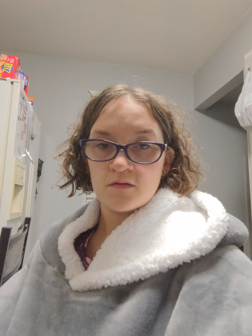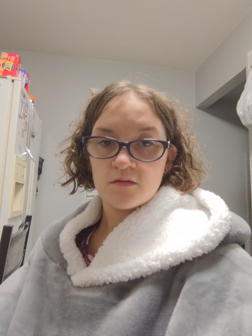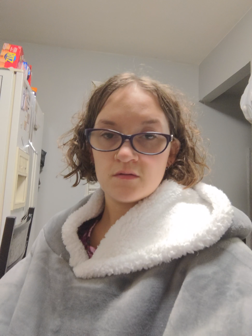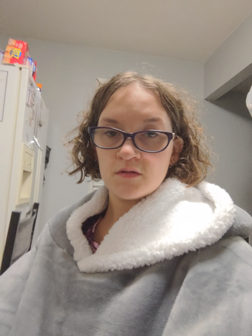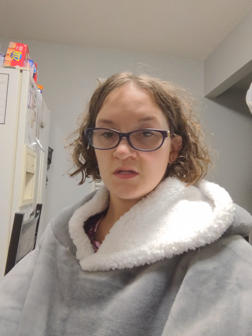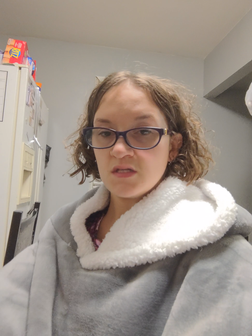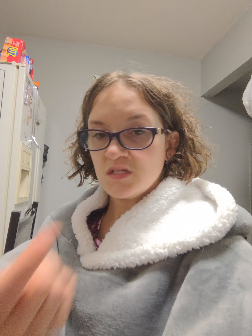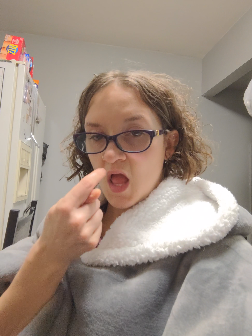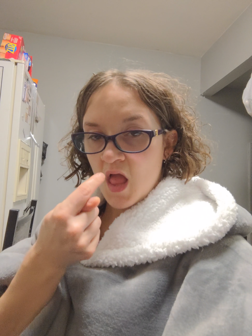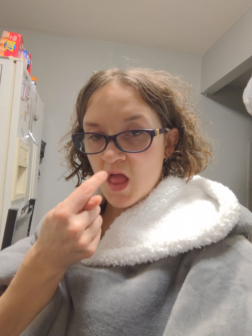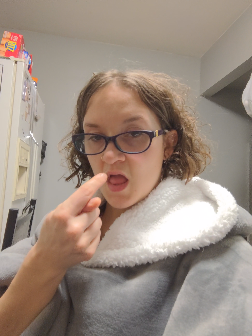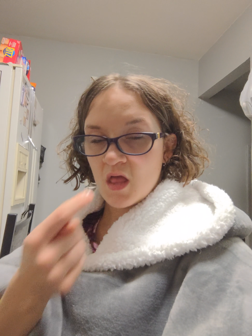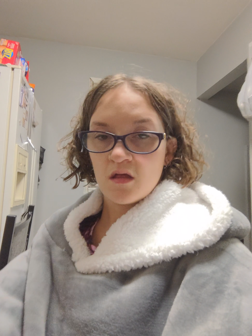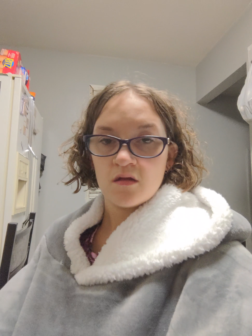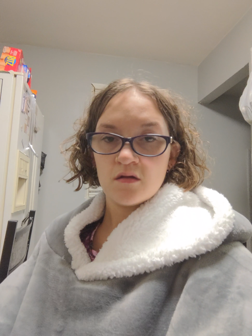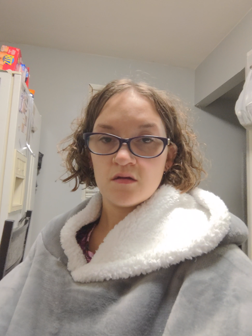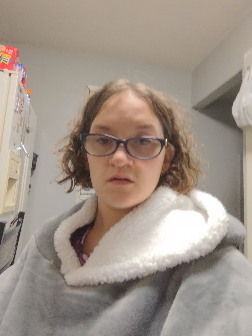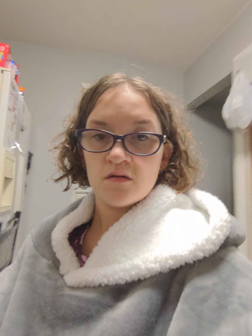yucky